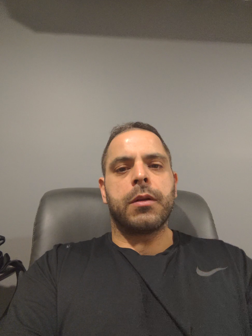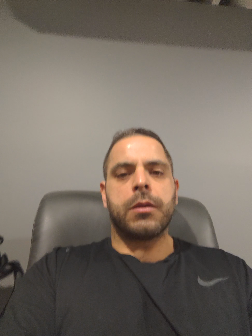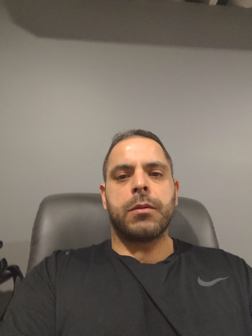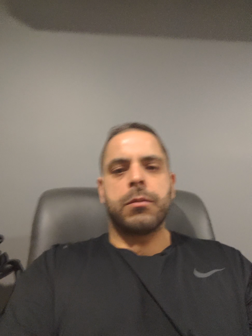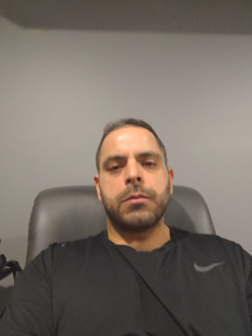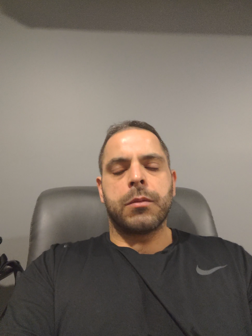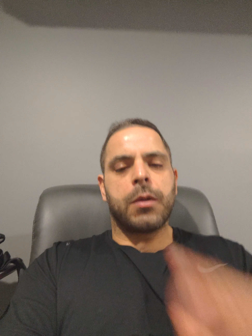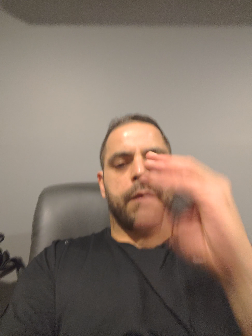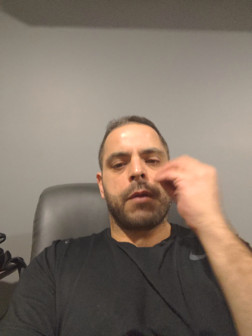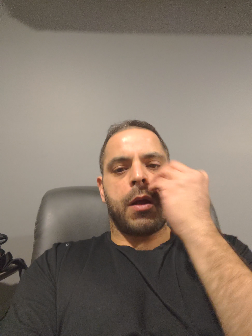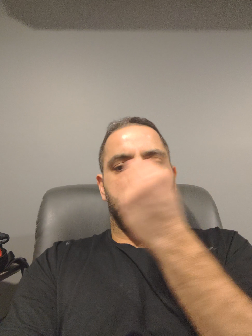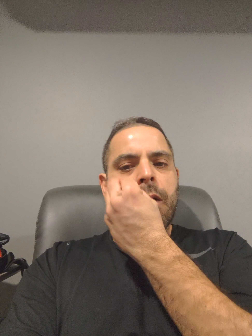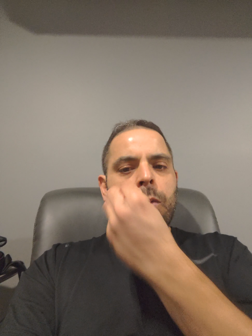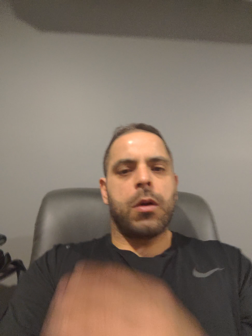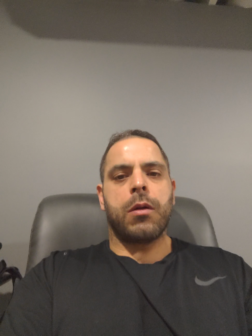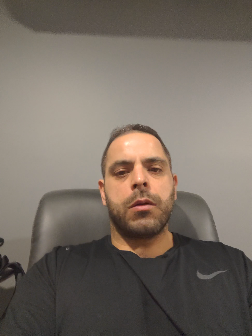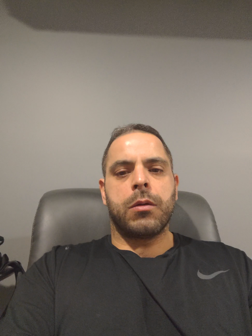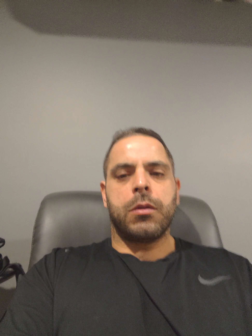flower